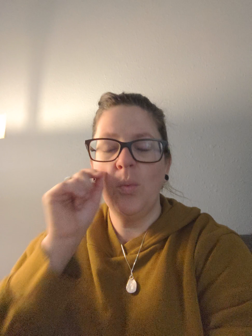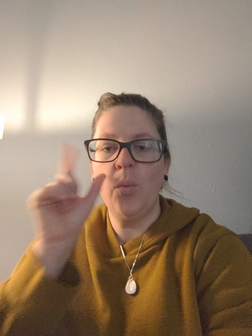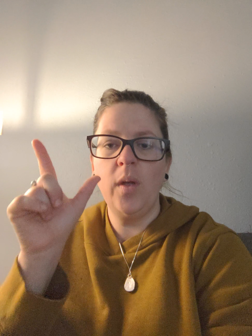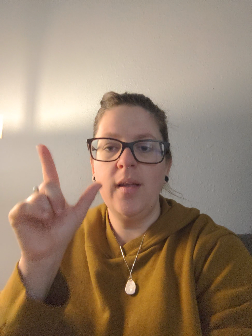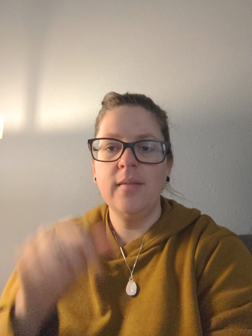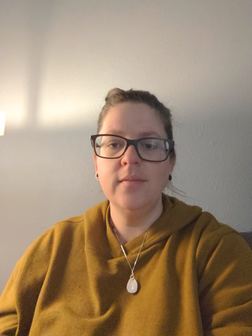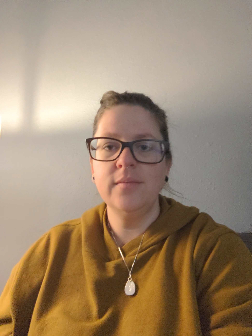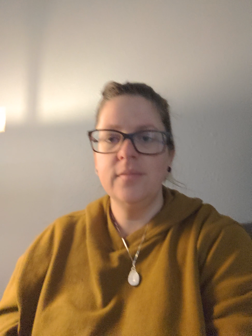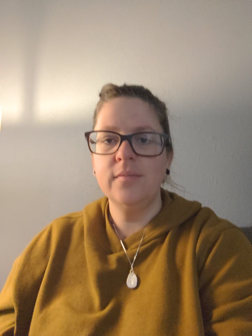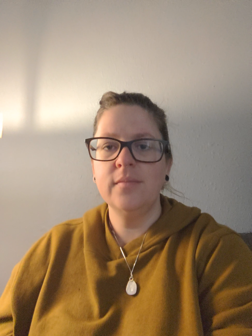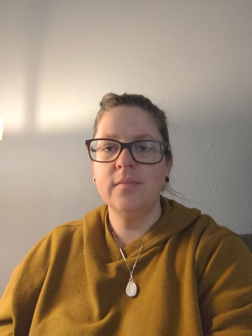awake